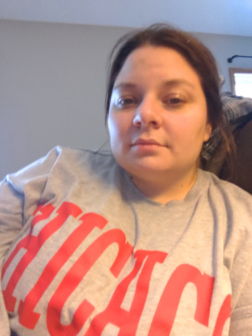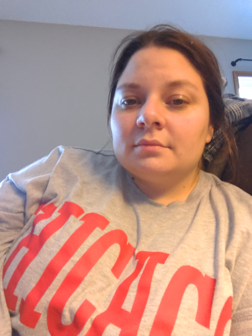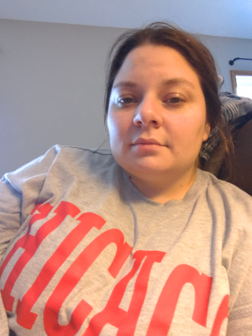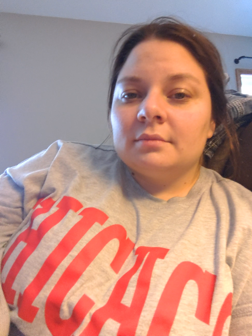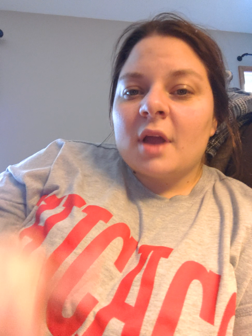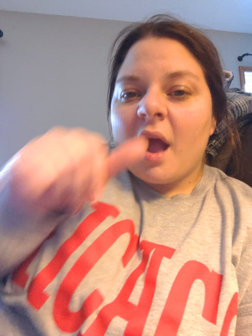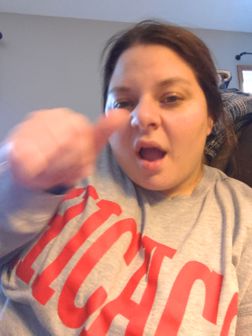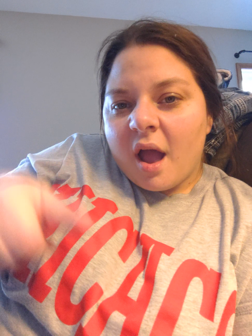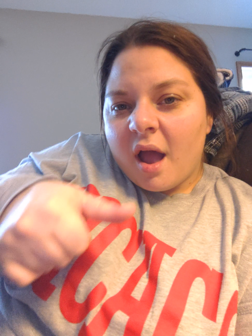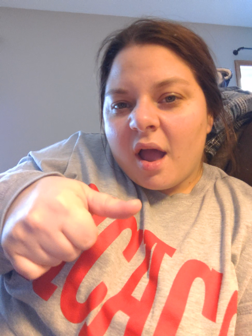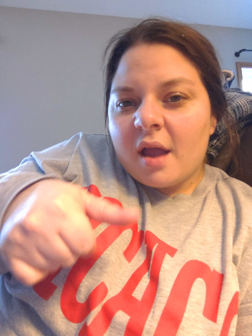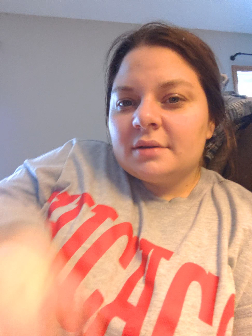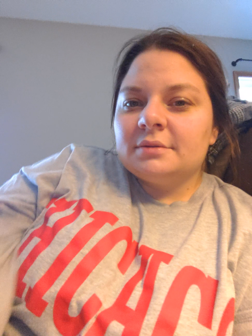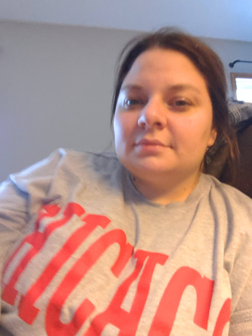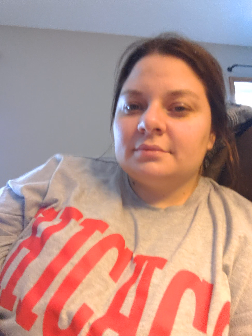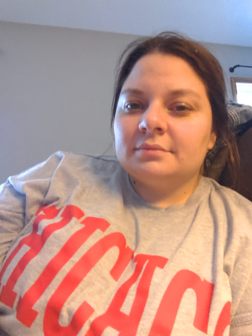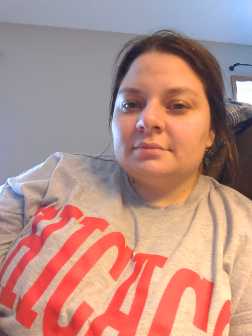hide